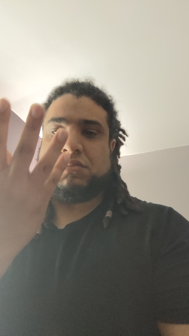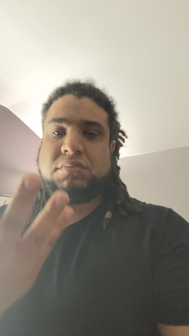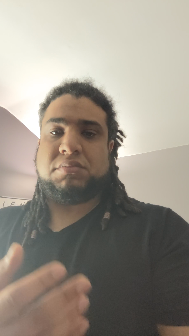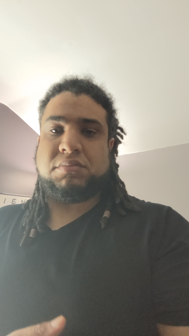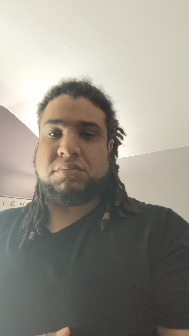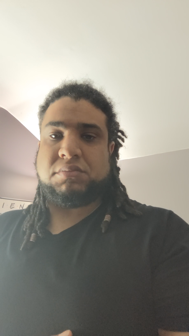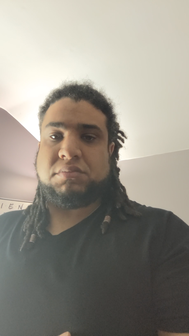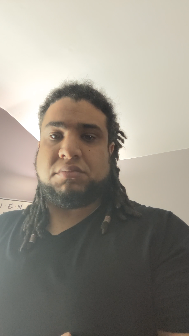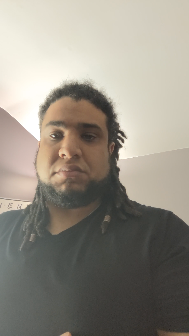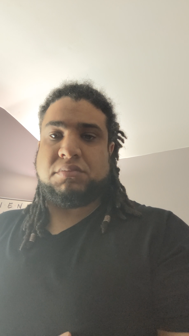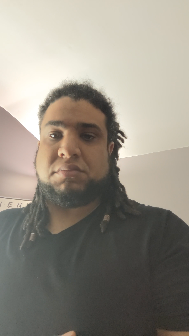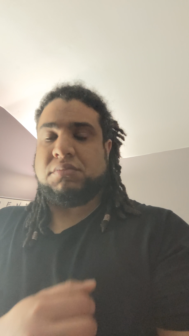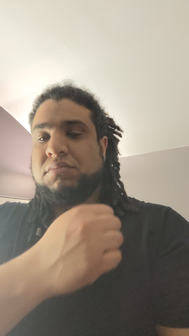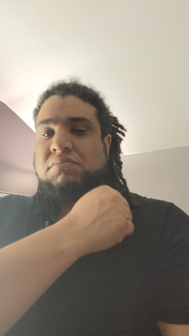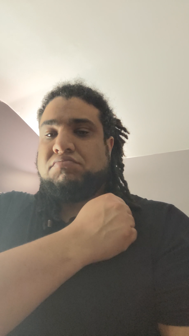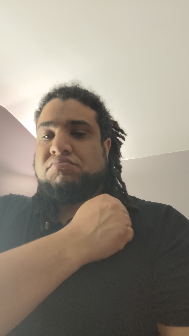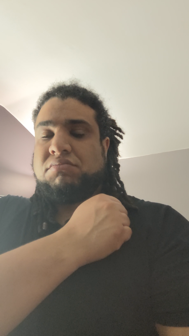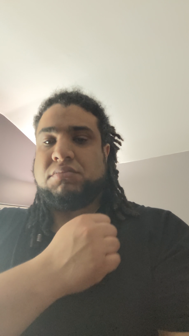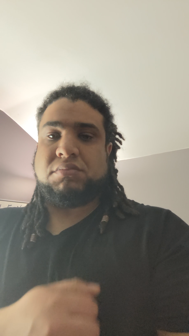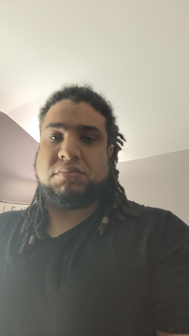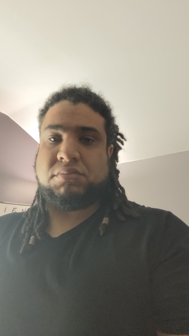hug